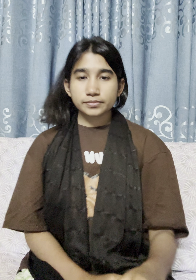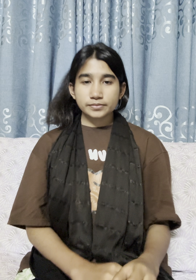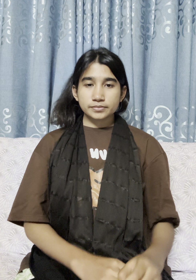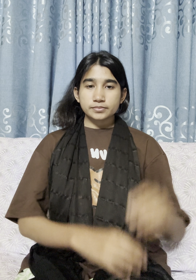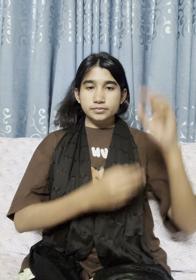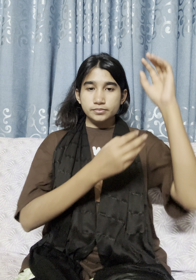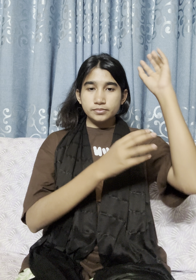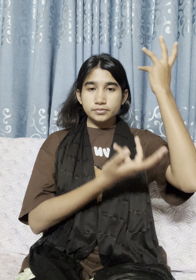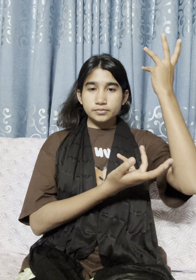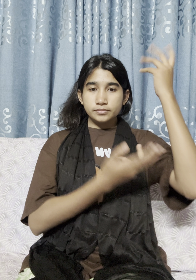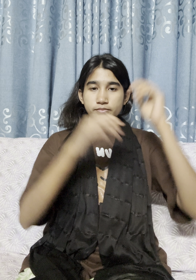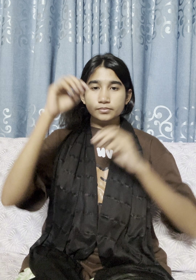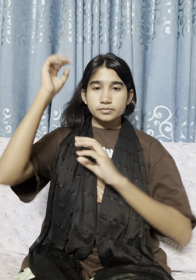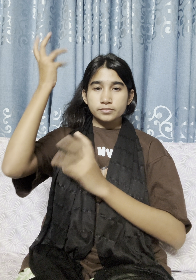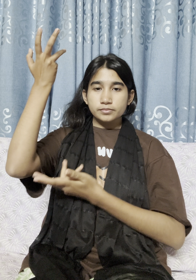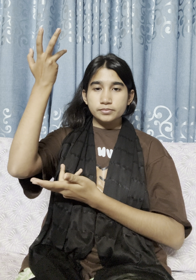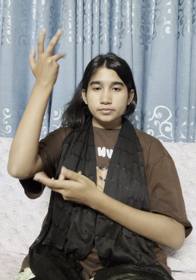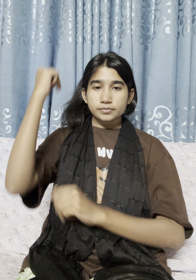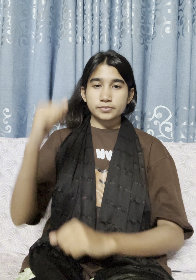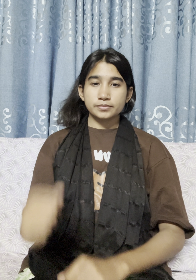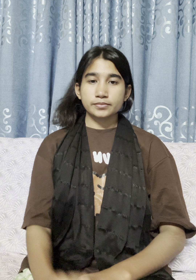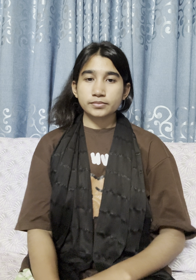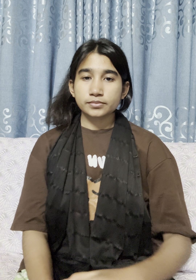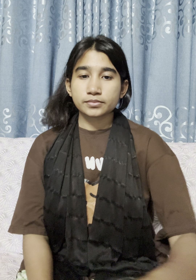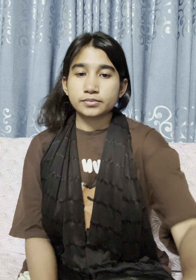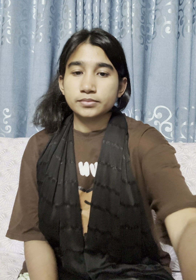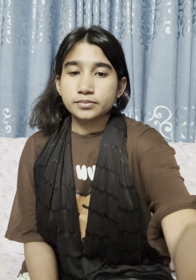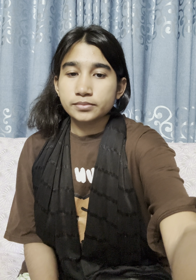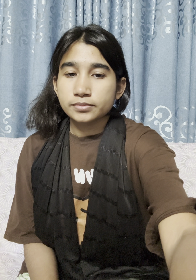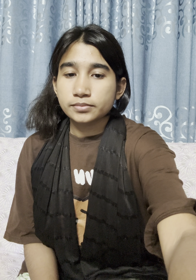নাচা